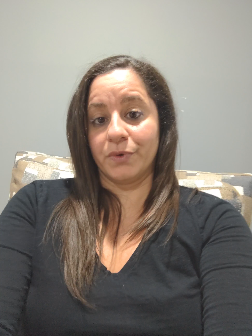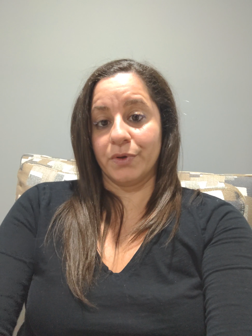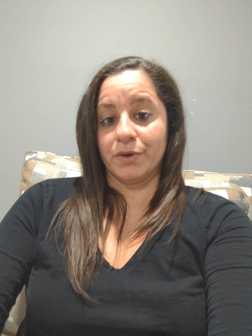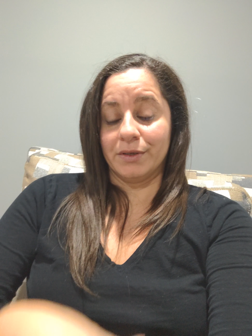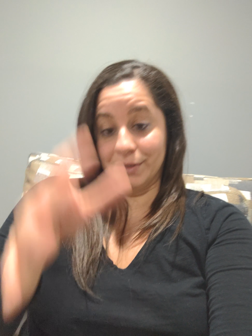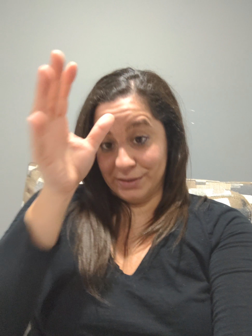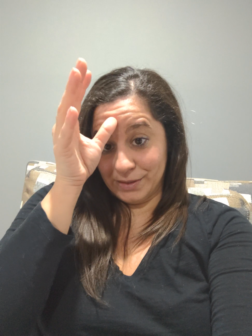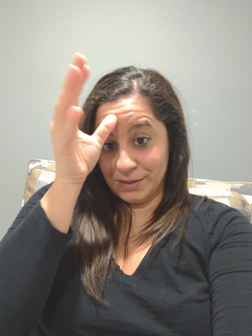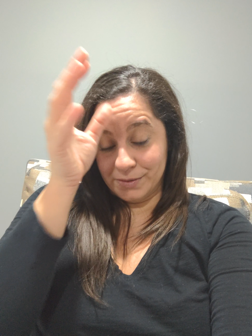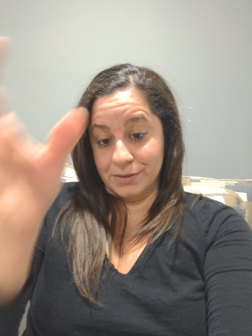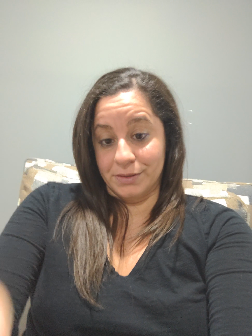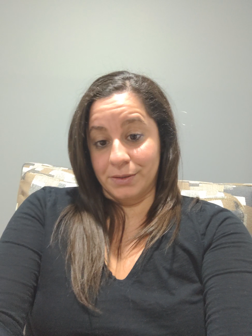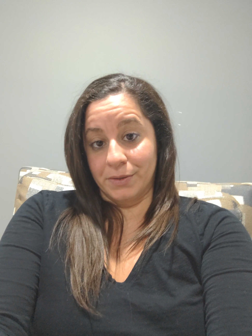dad